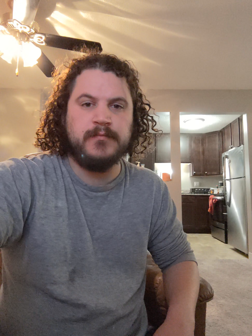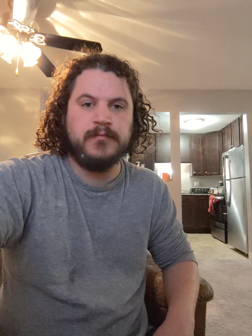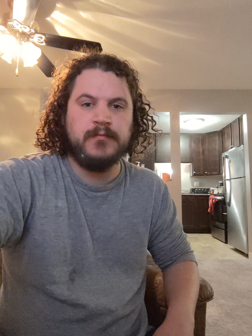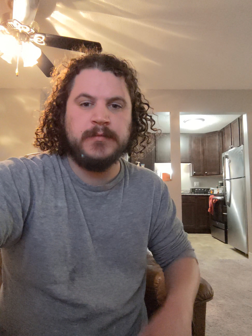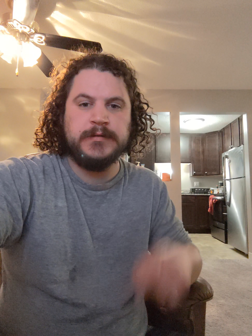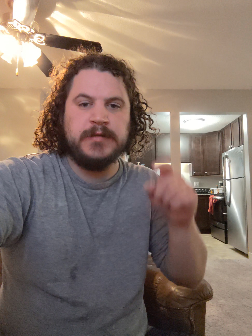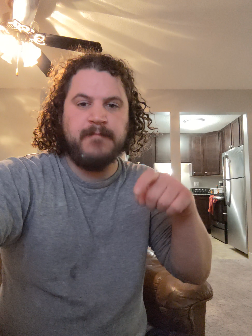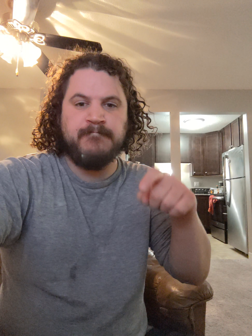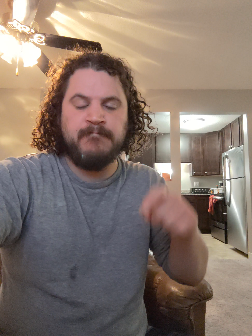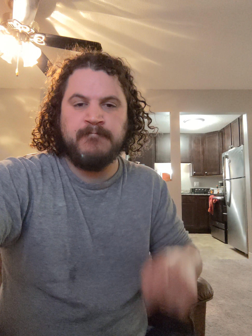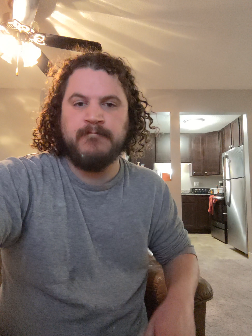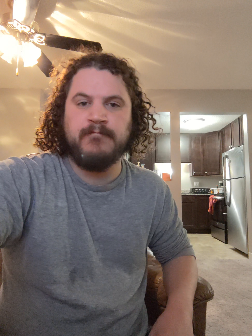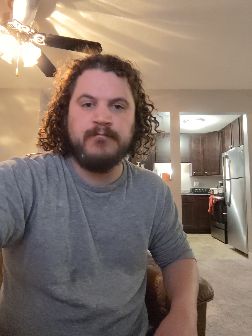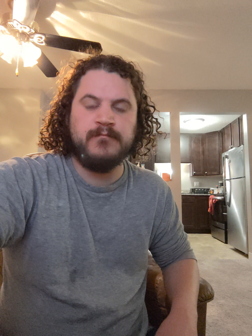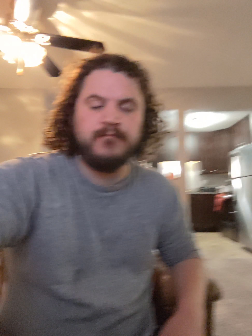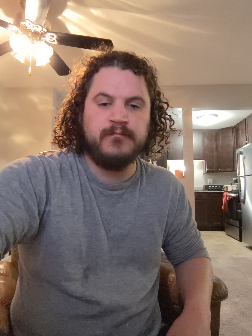time